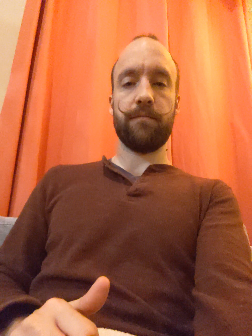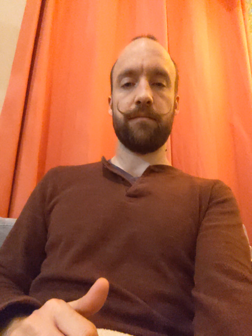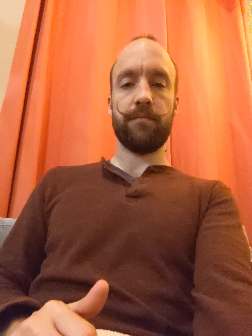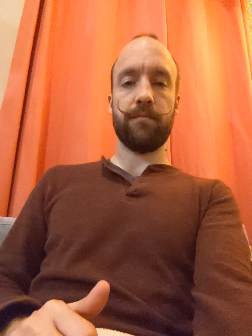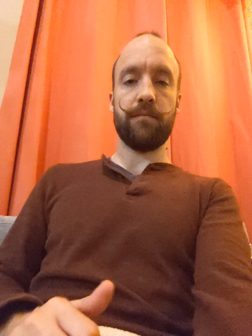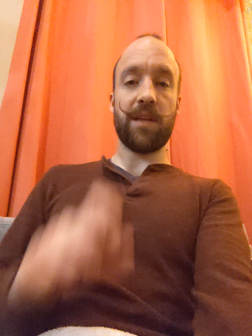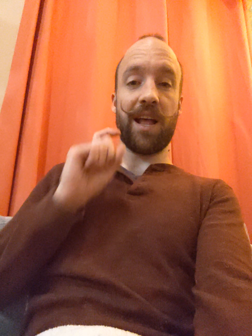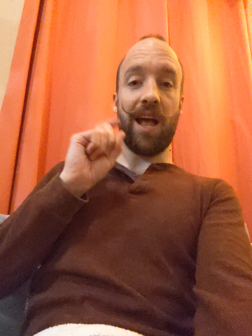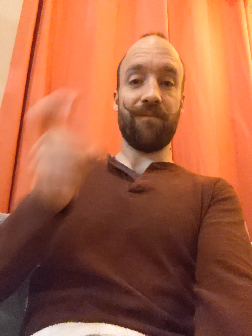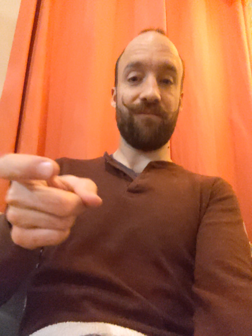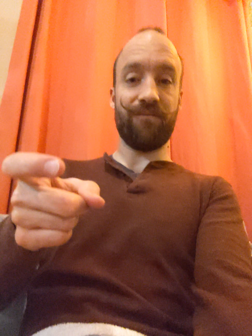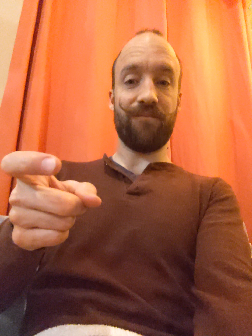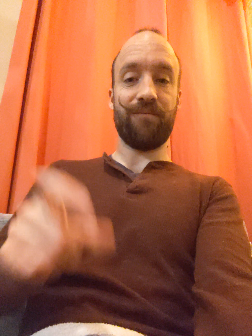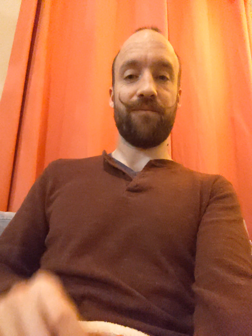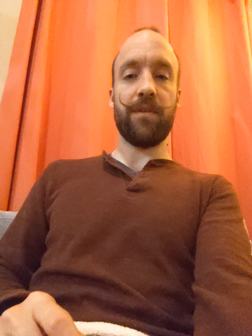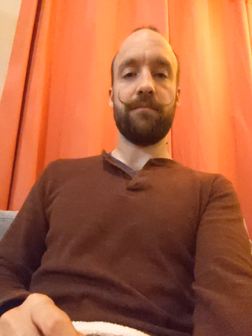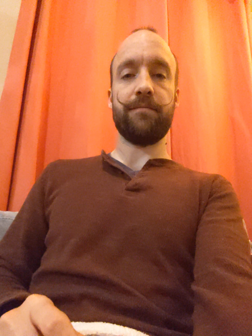gift